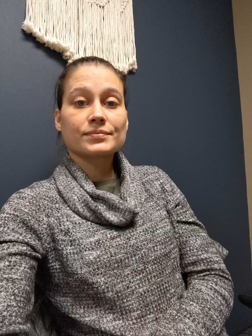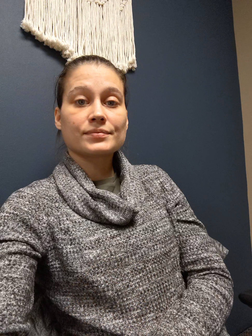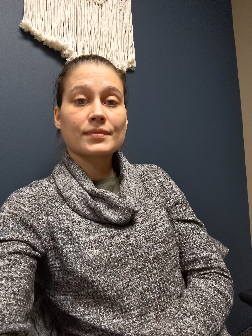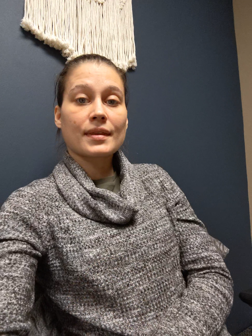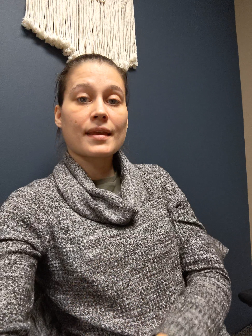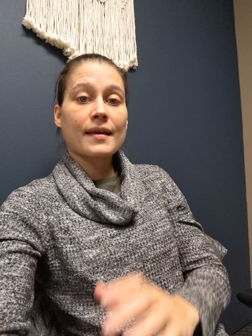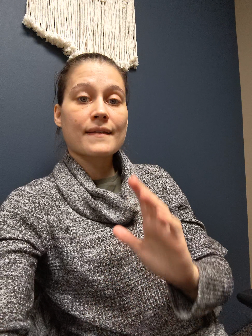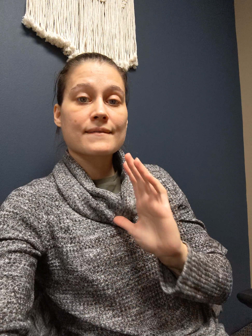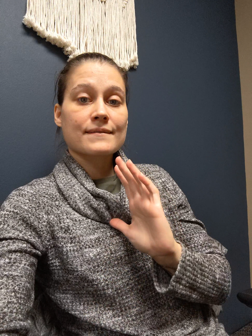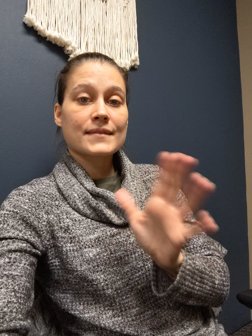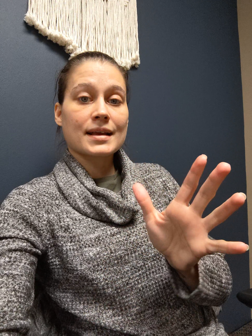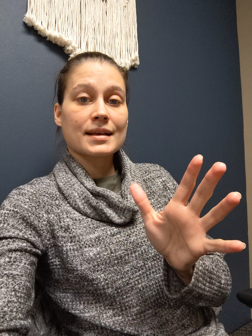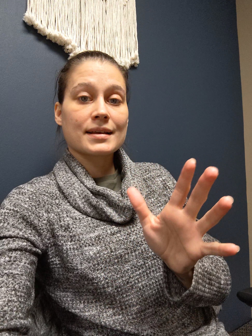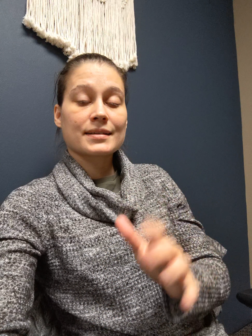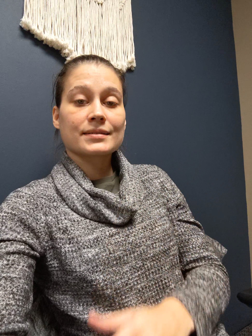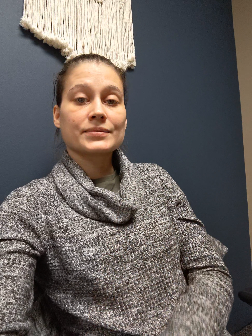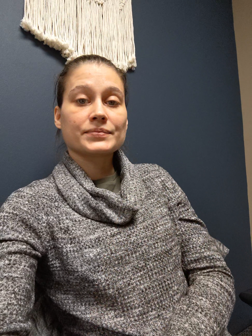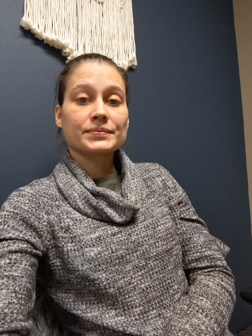fine